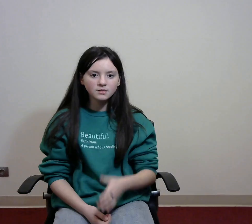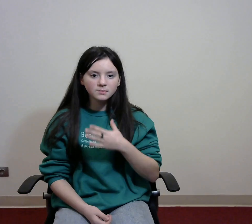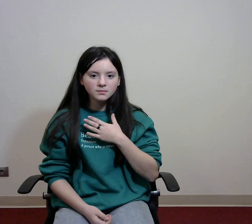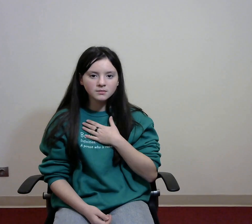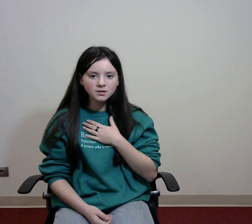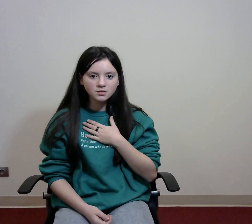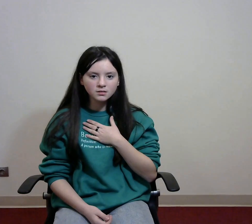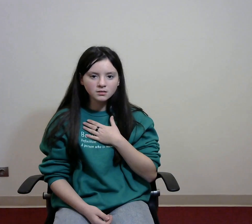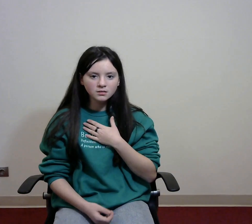mən